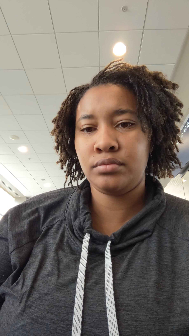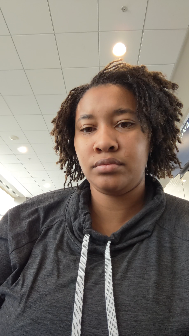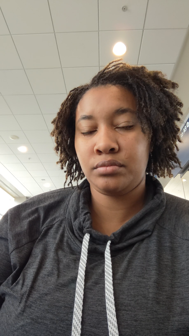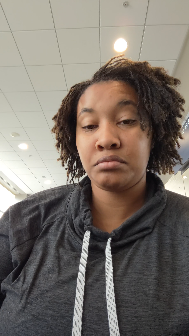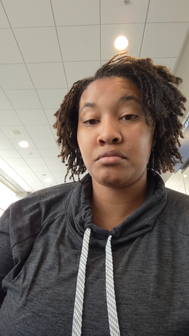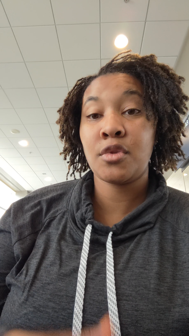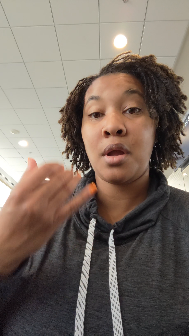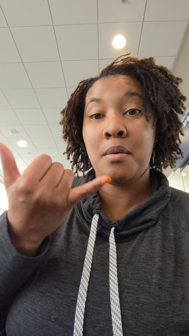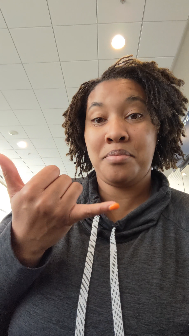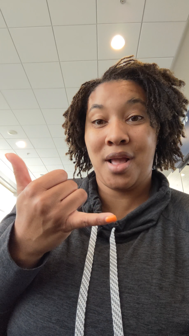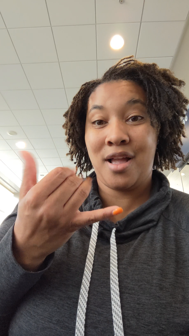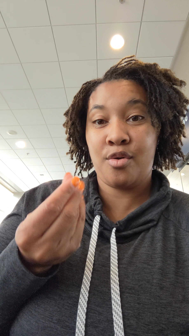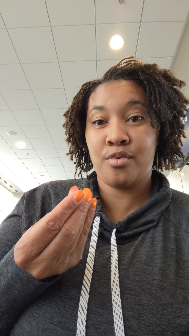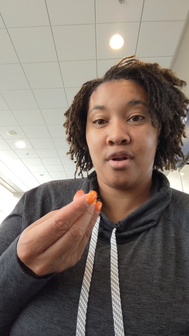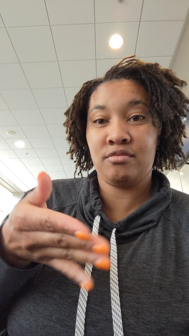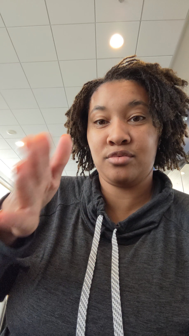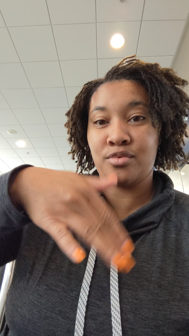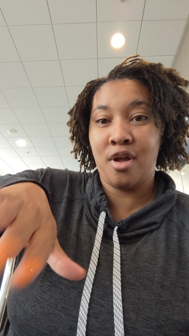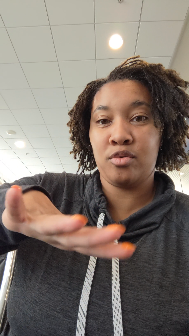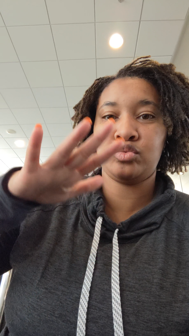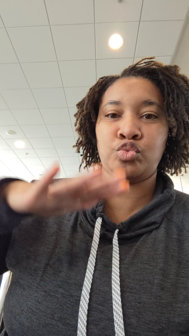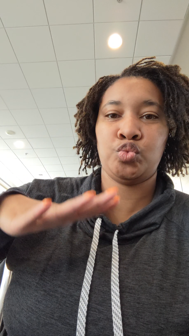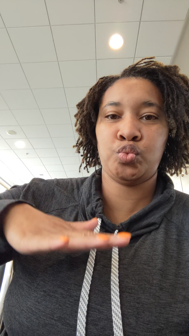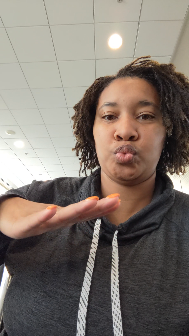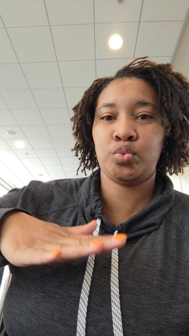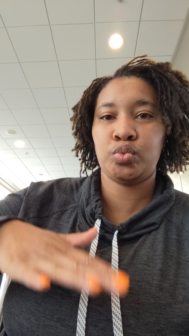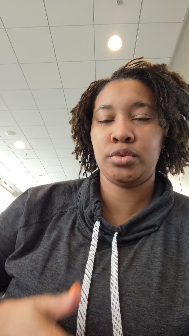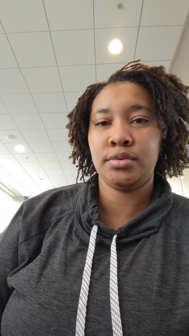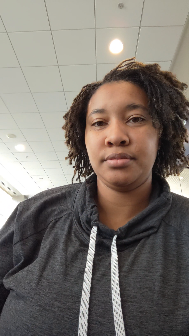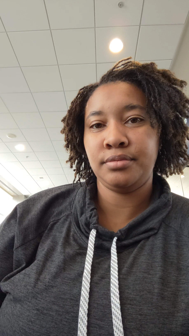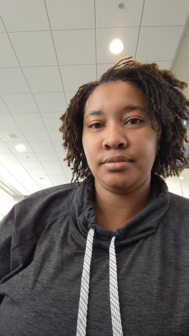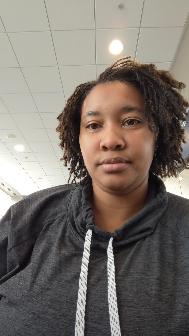playground